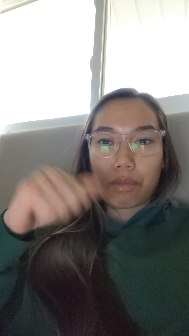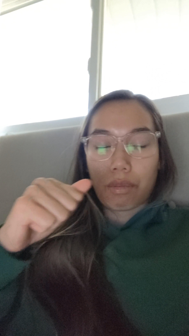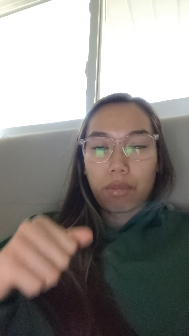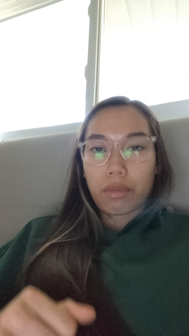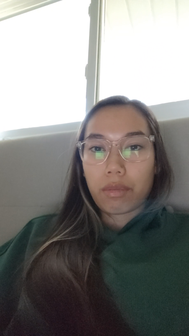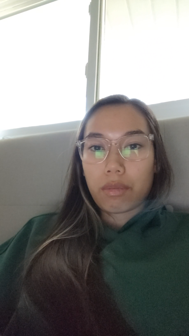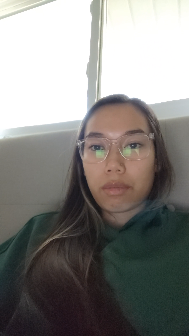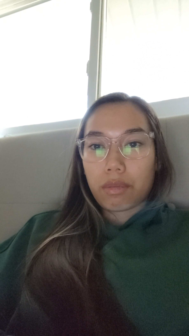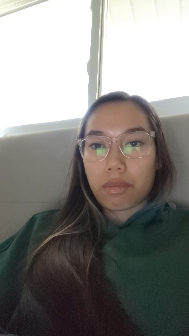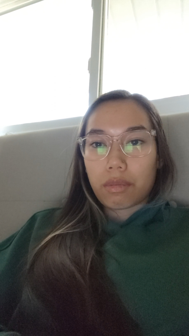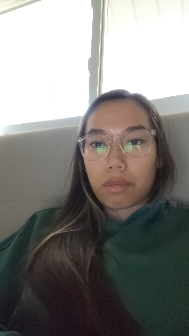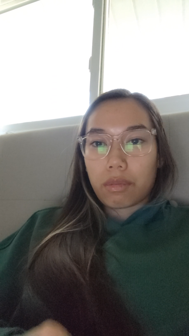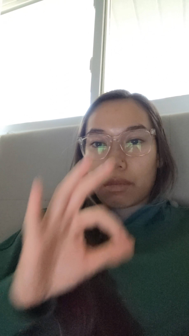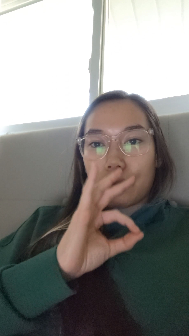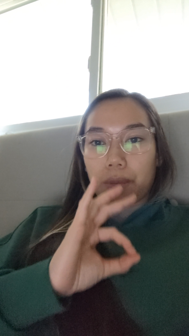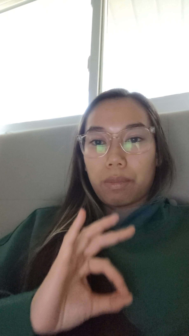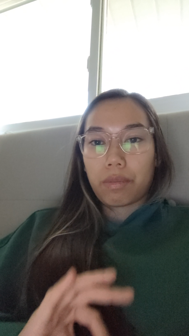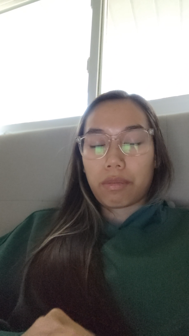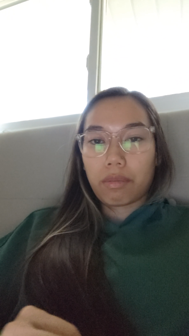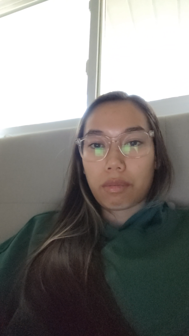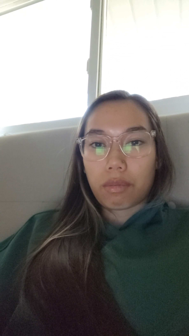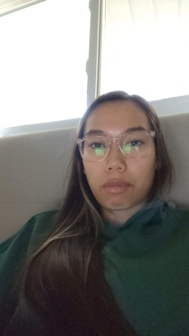button